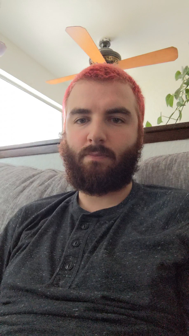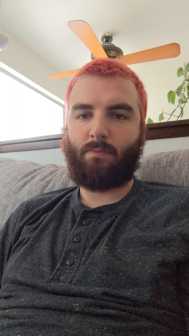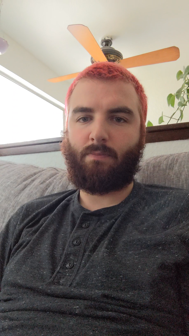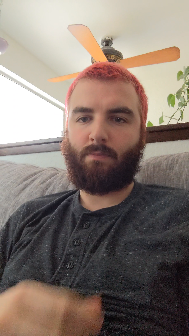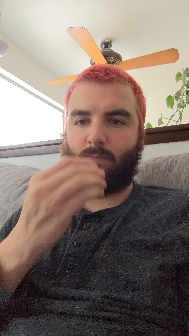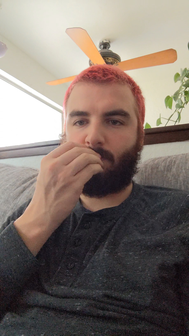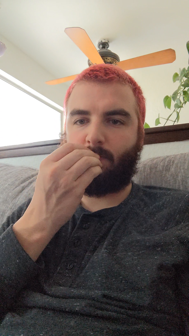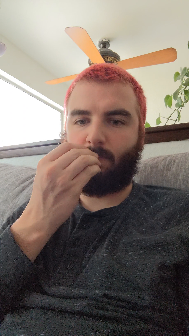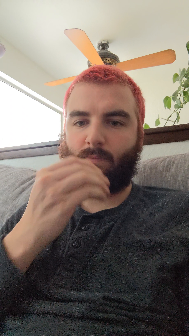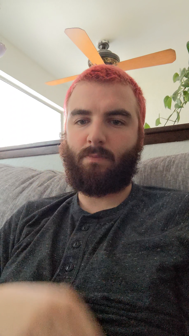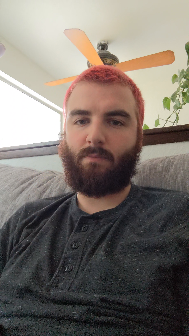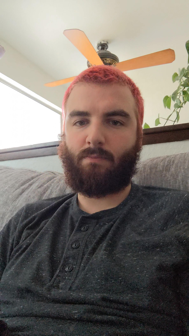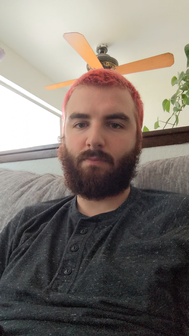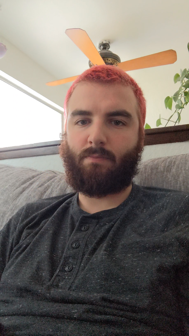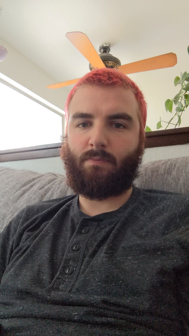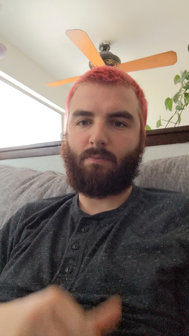eat